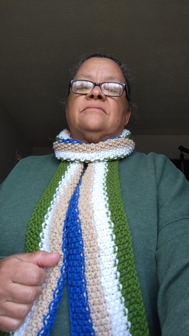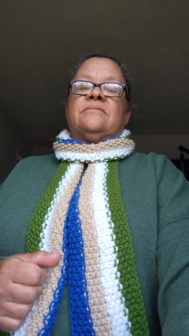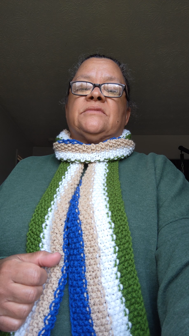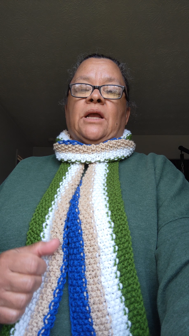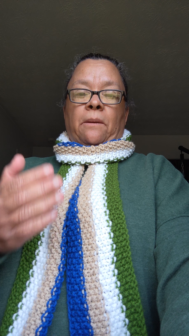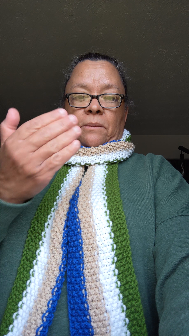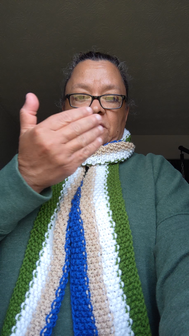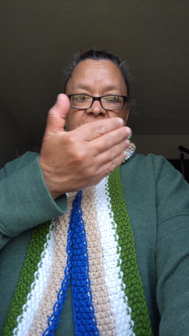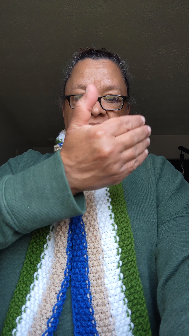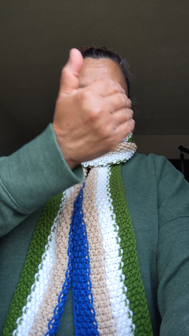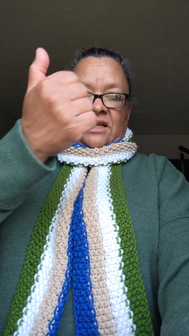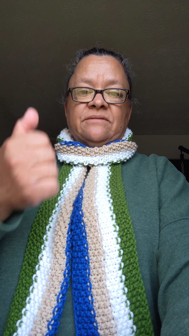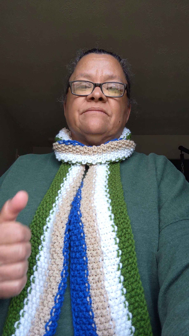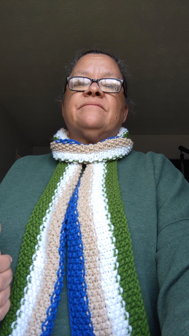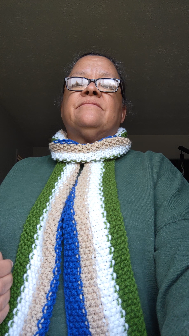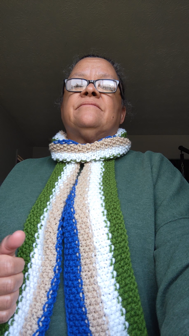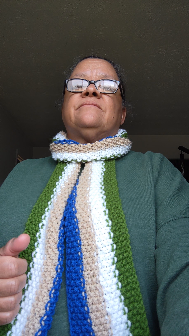butterfly